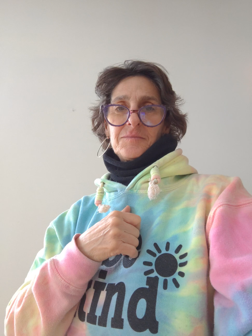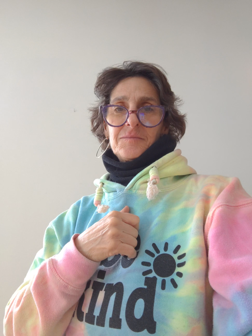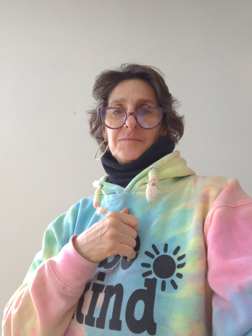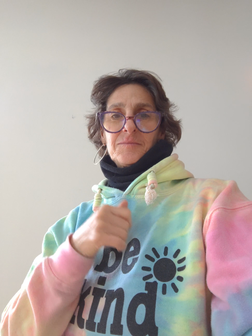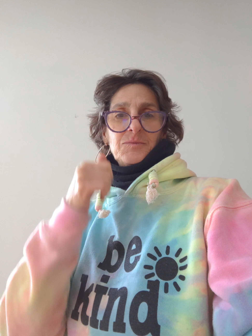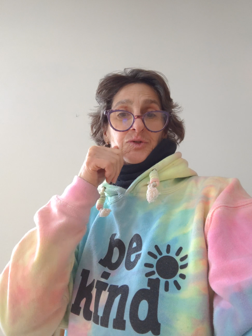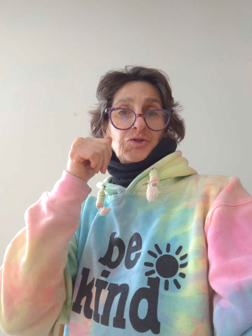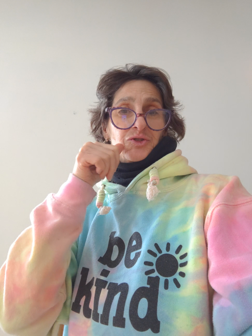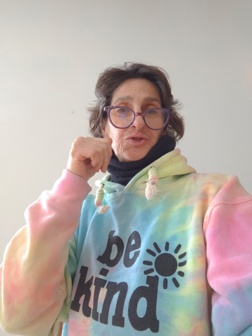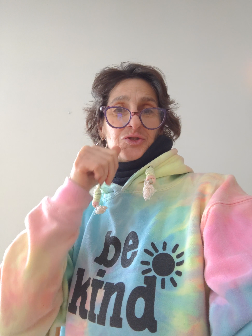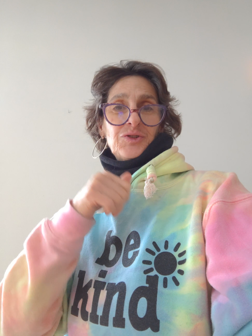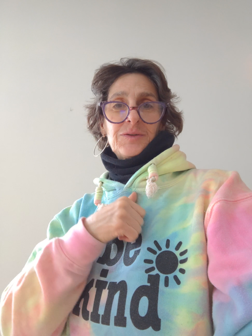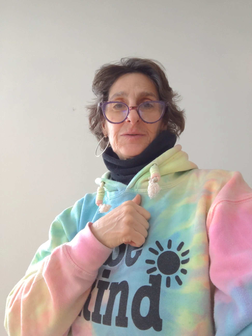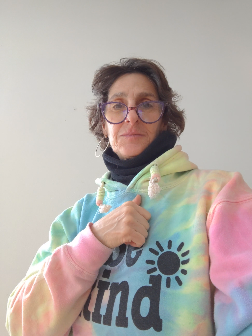girl